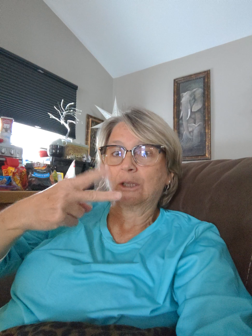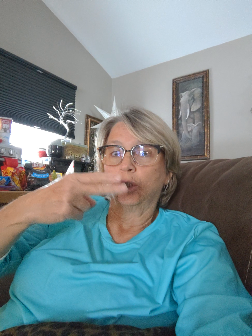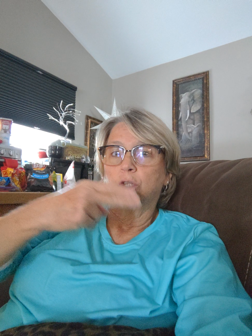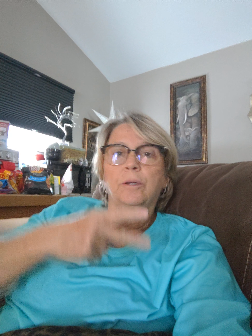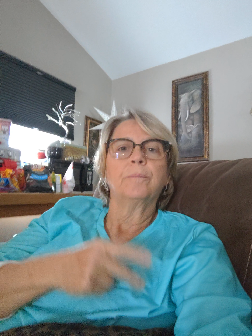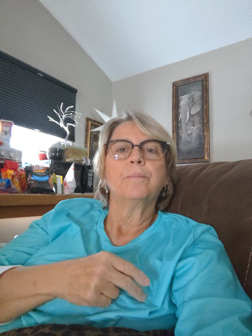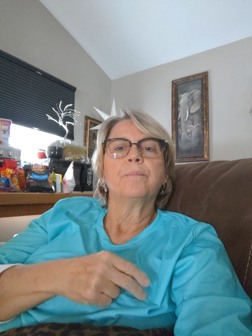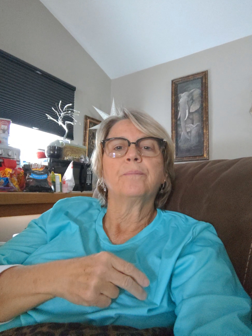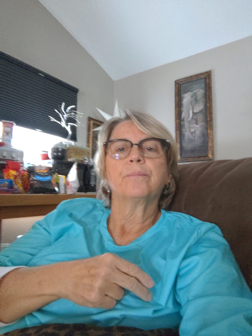scissors